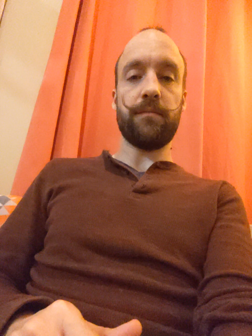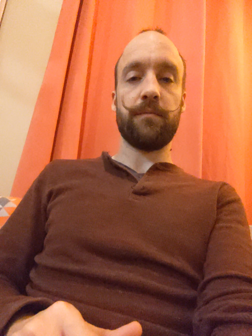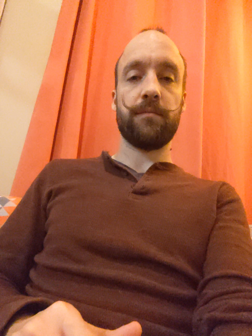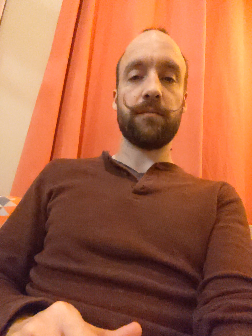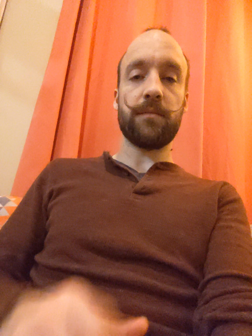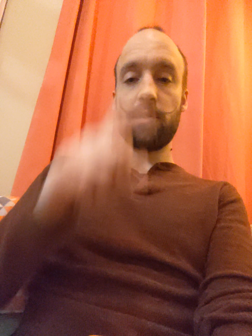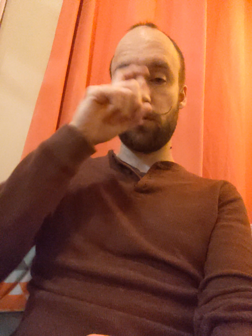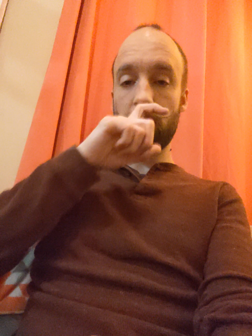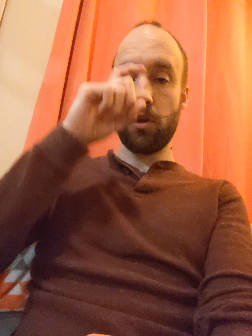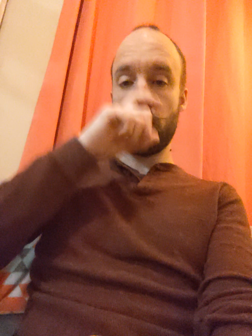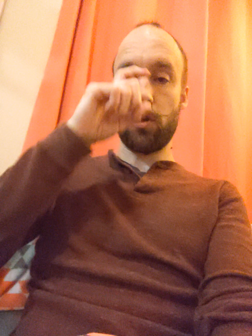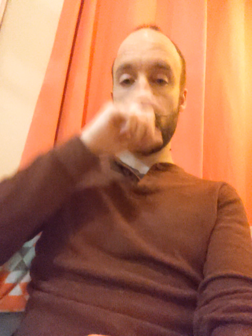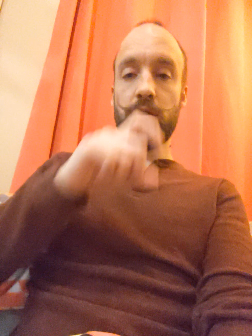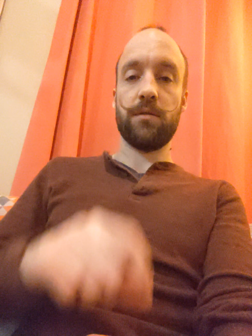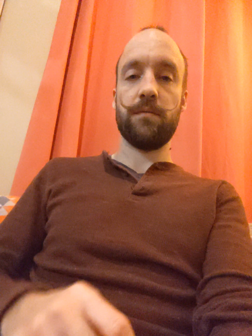doll